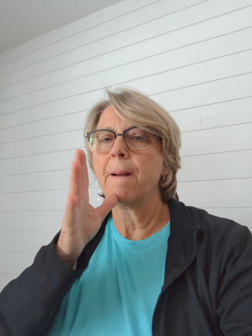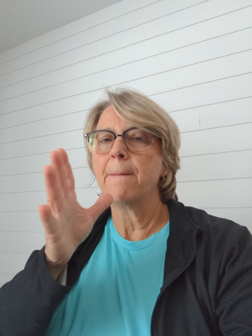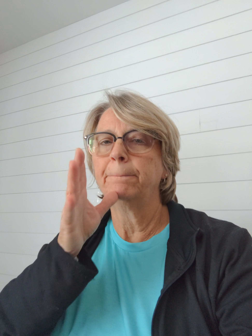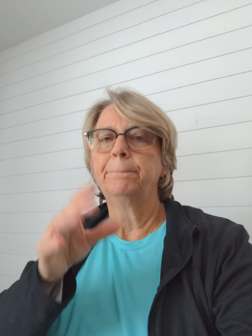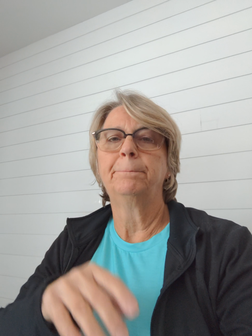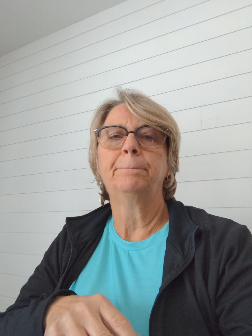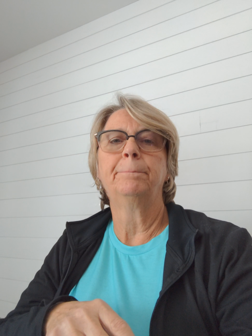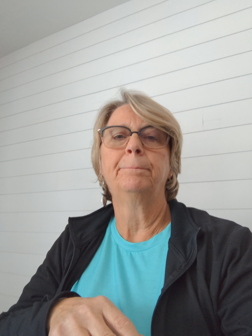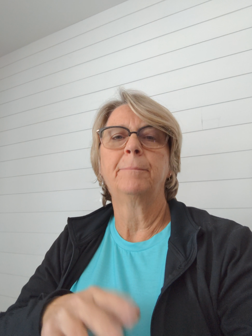mom